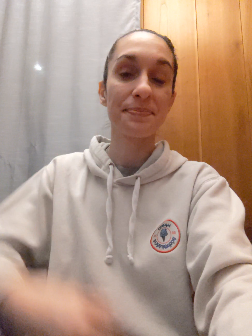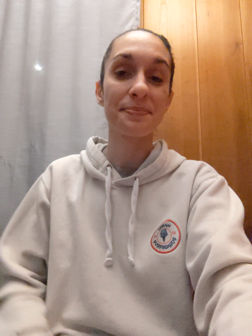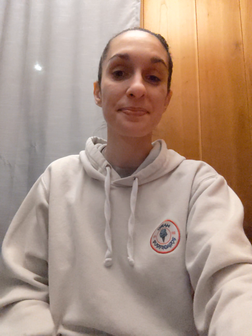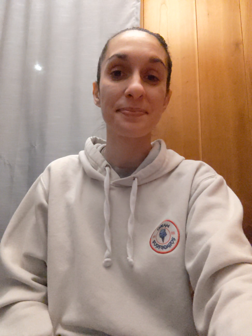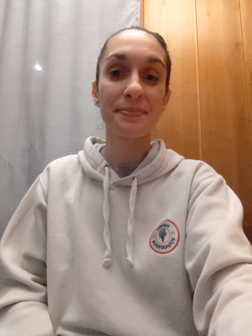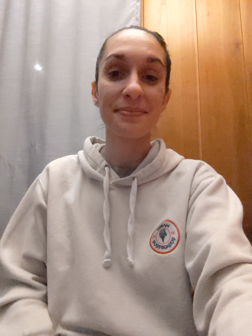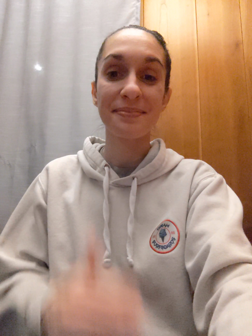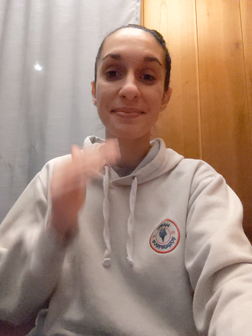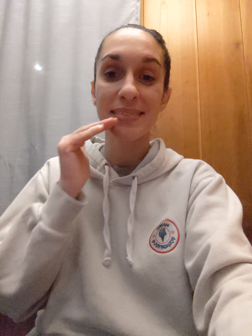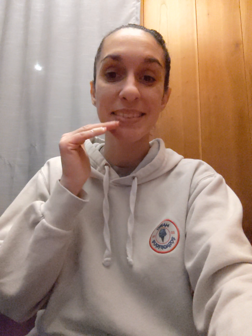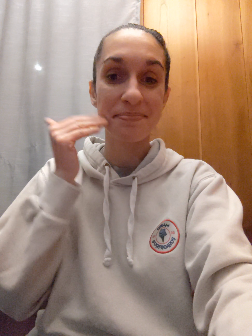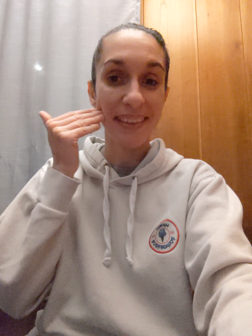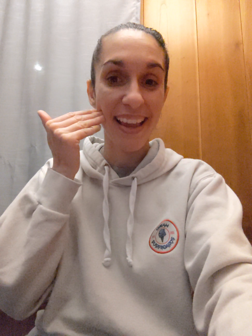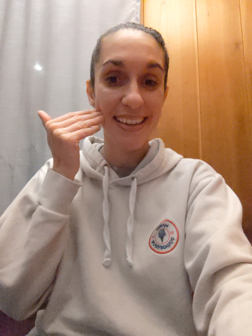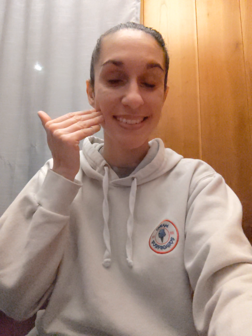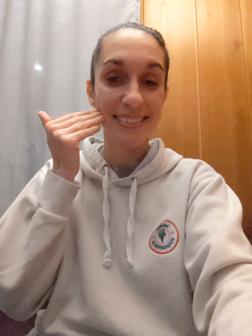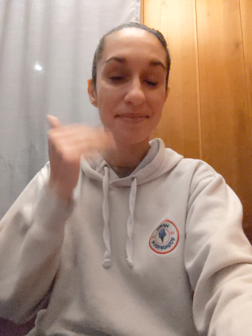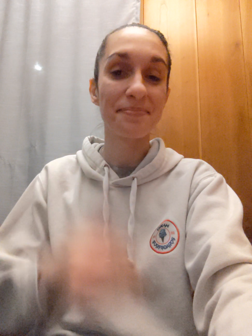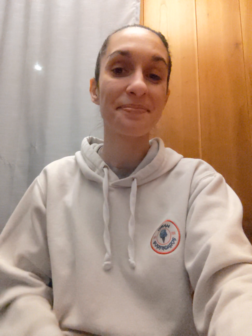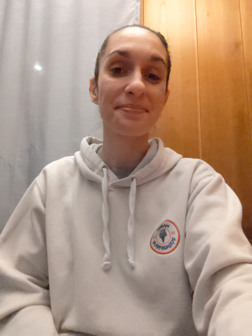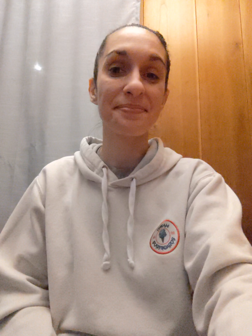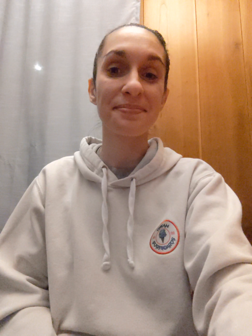smile